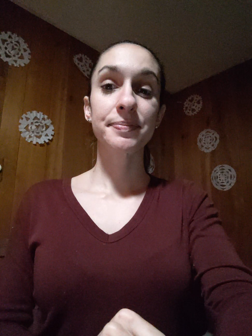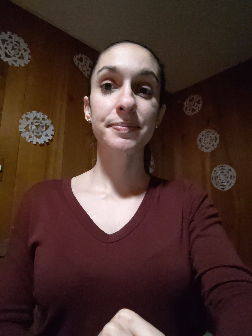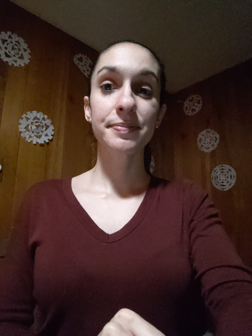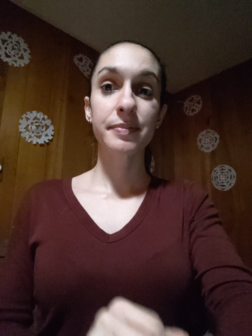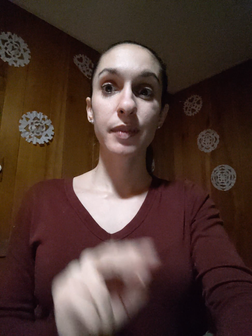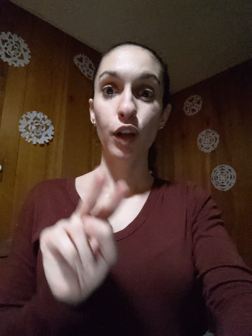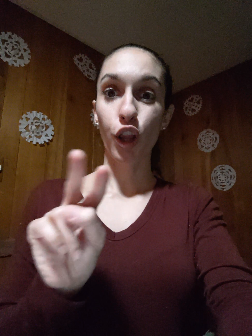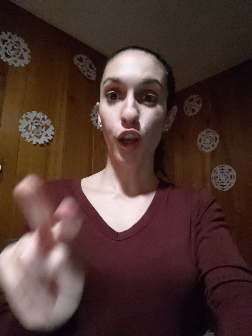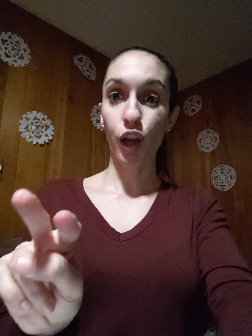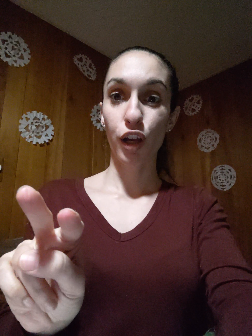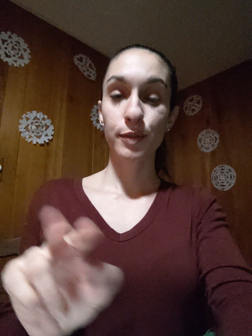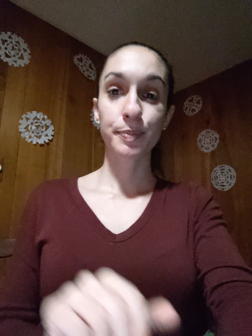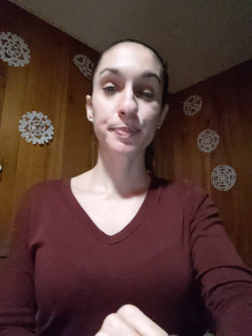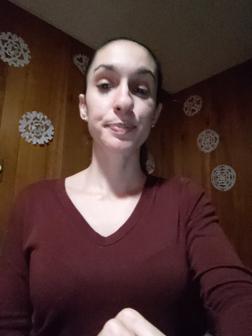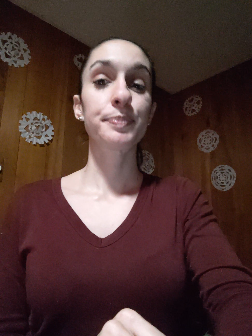look